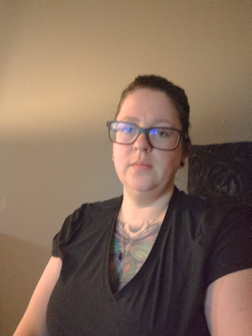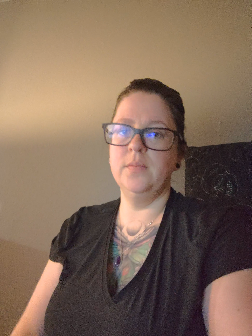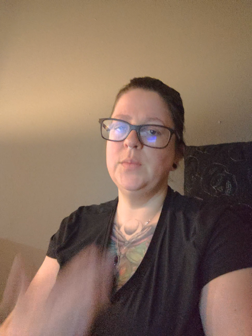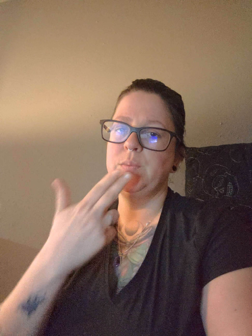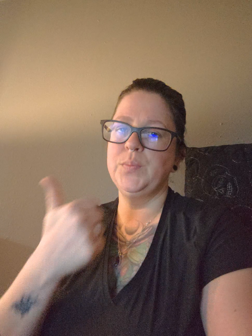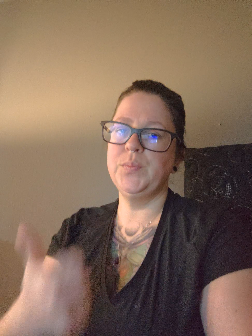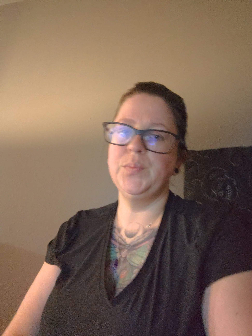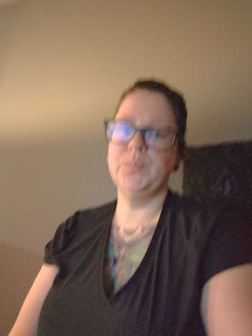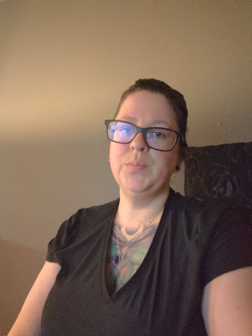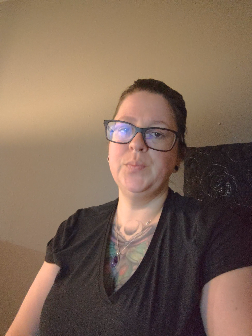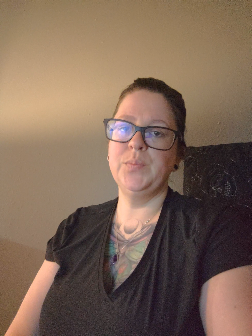cute